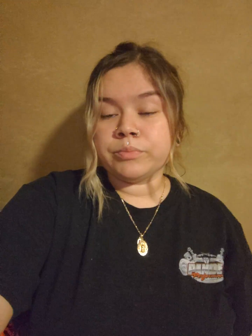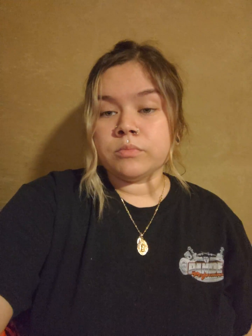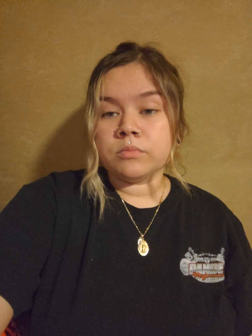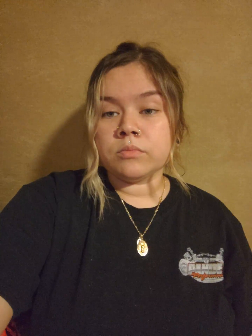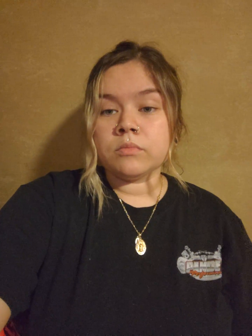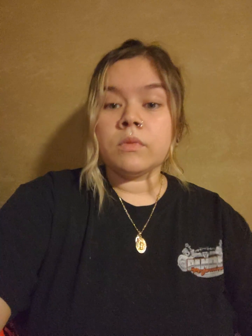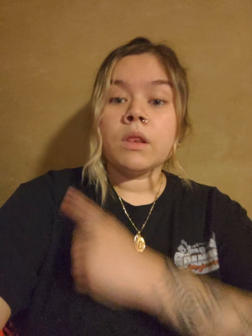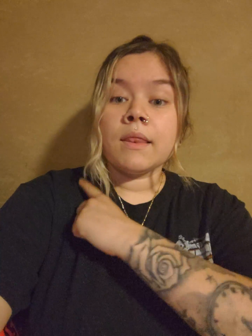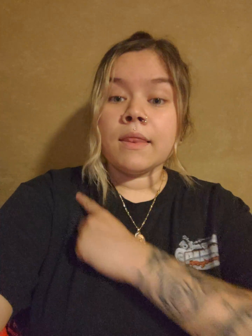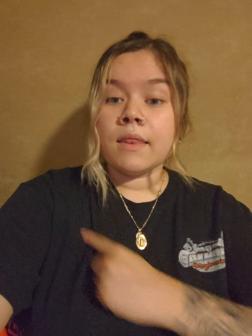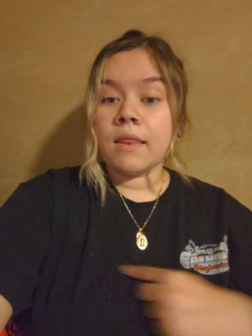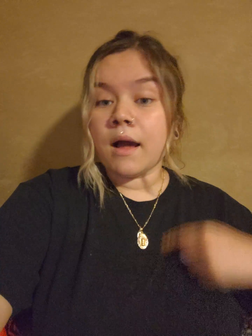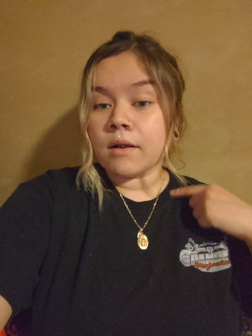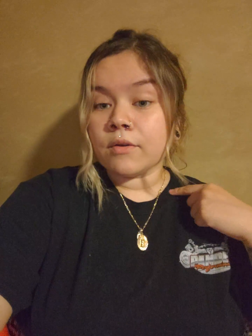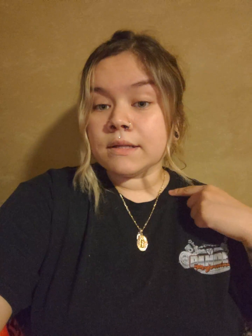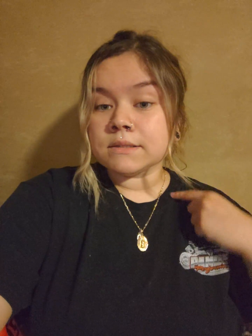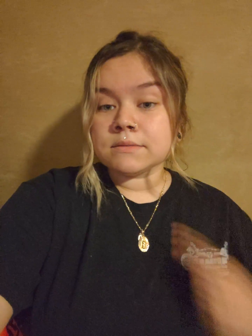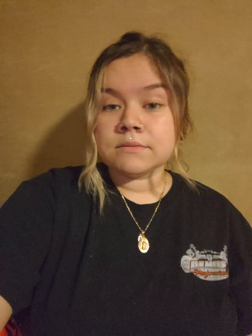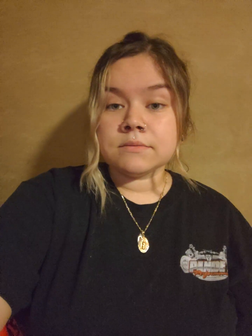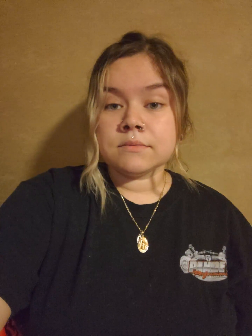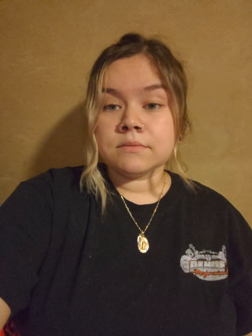necklace